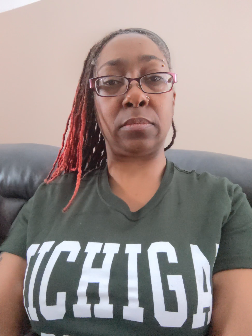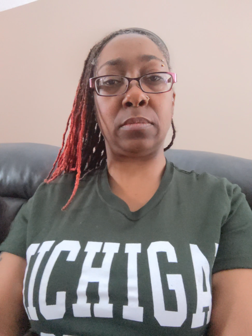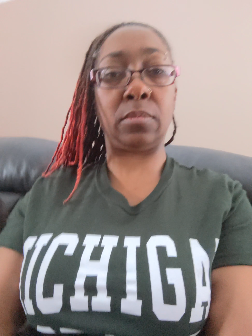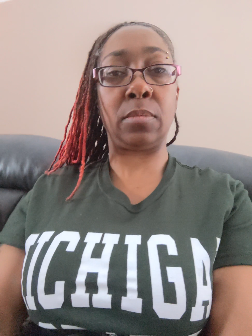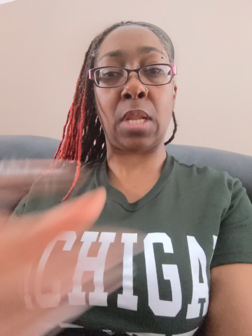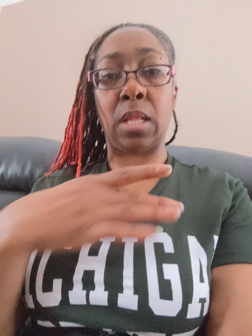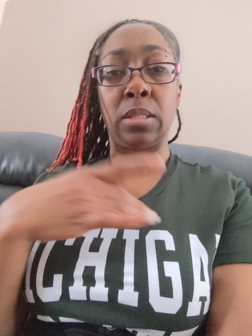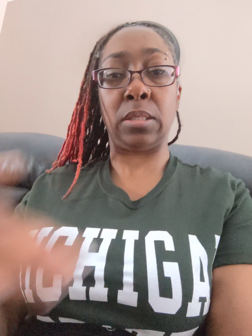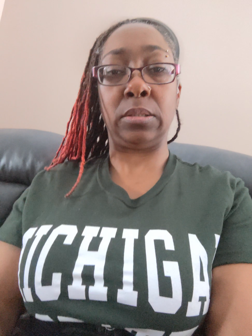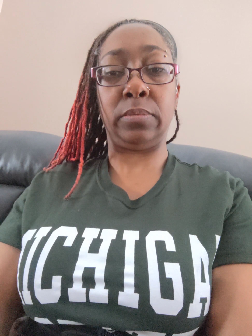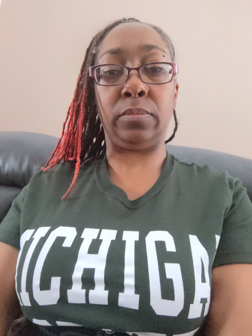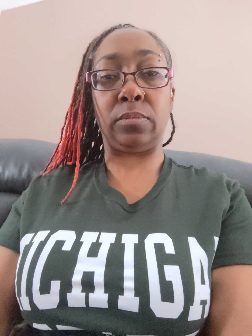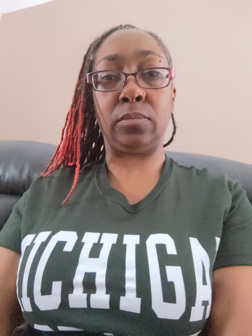like